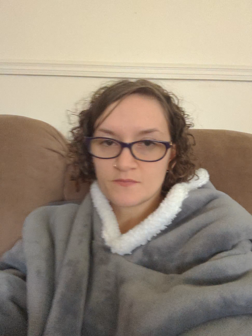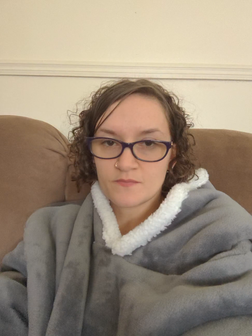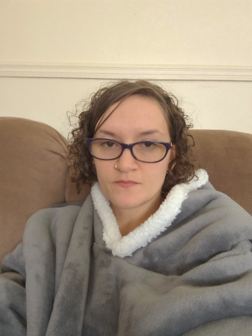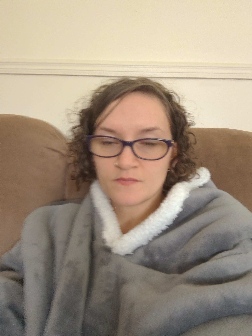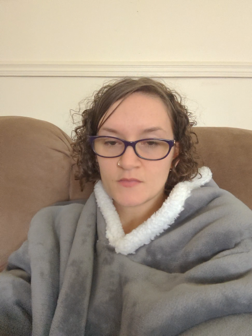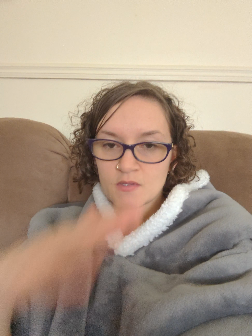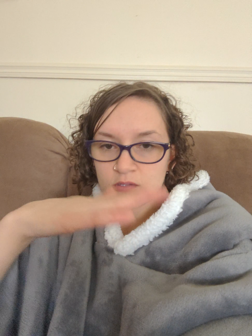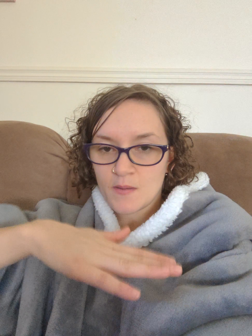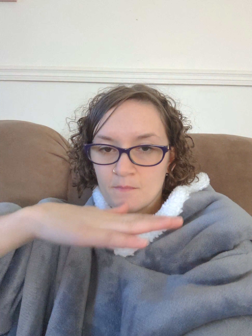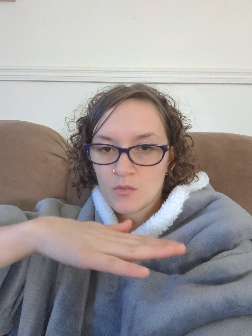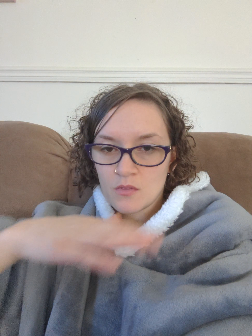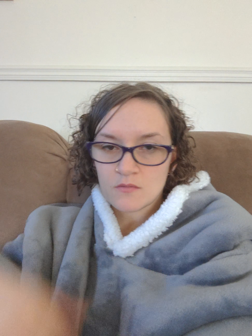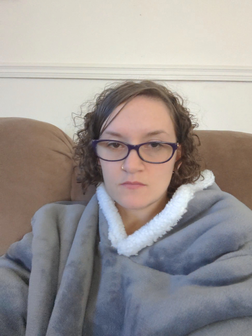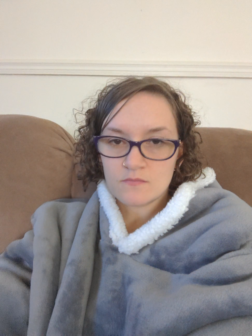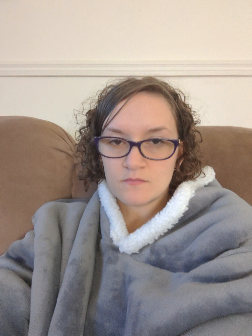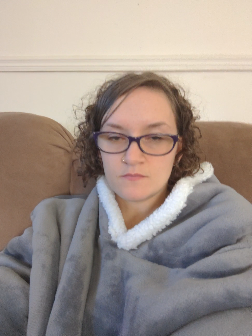table